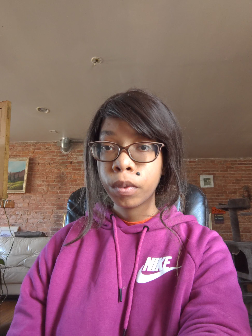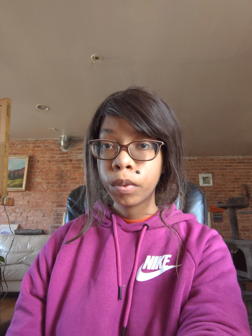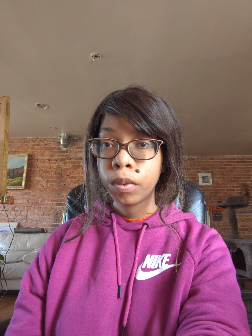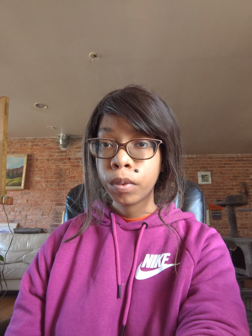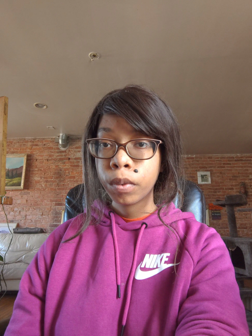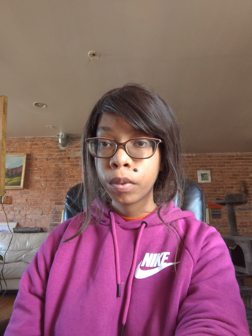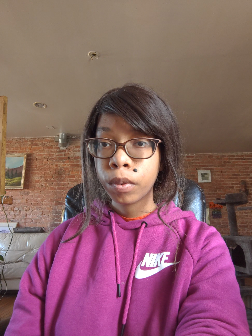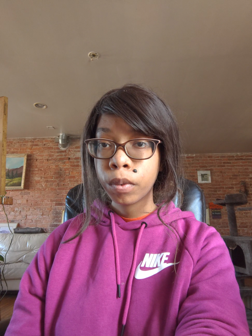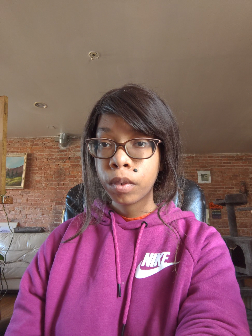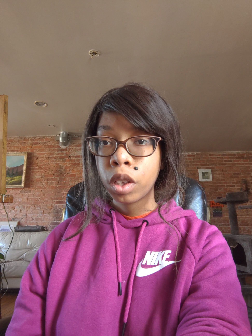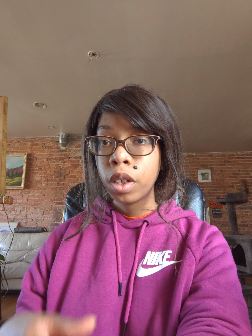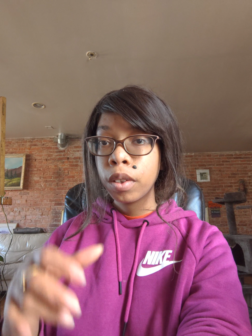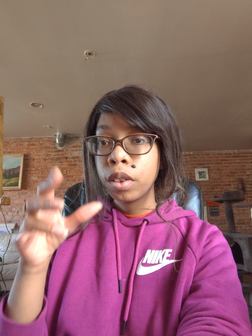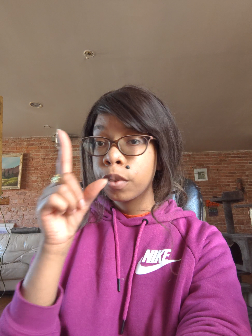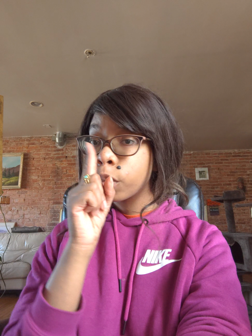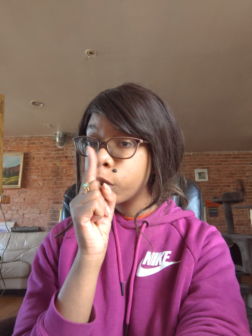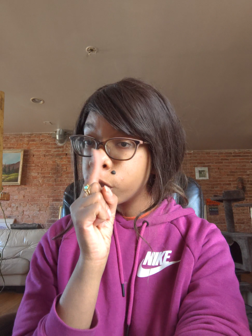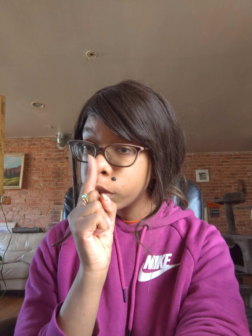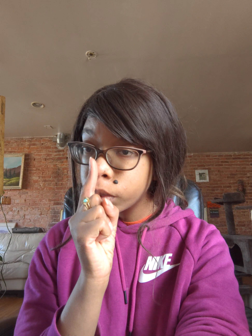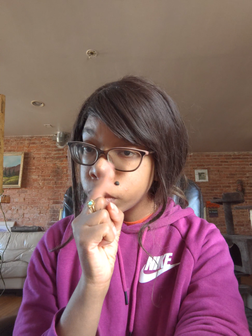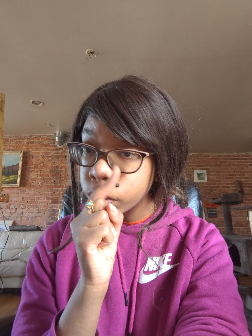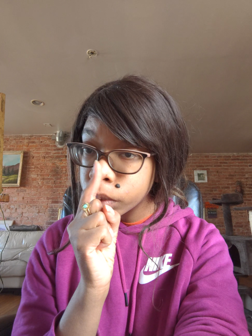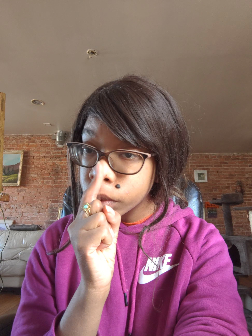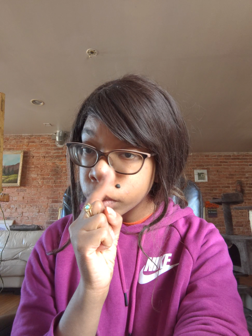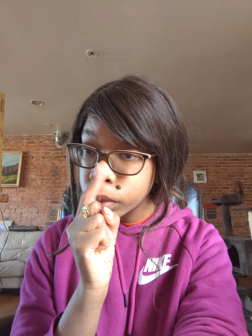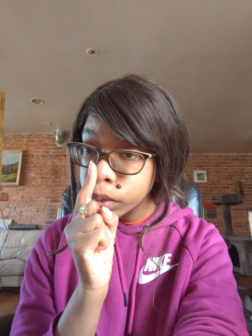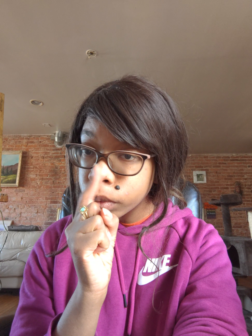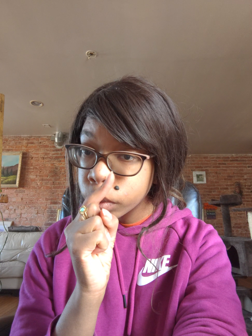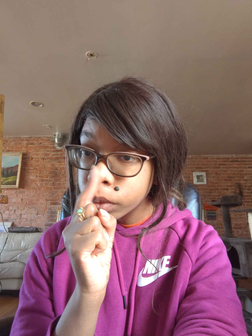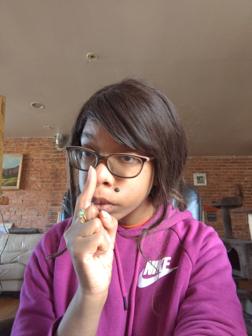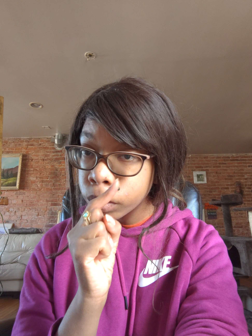mouse